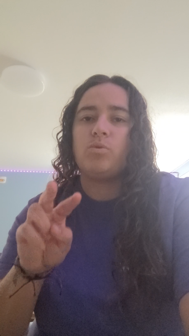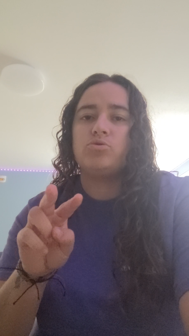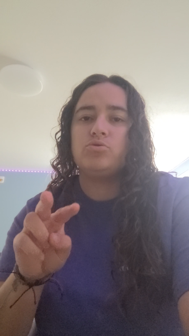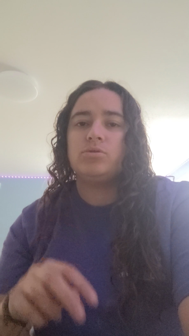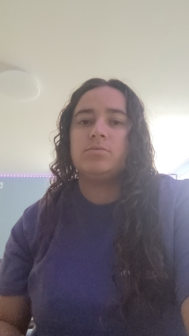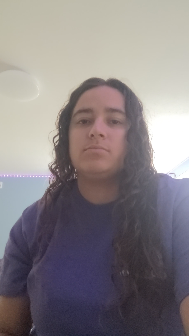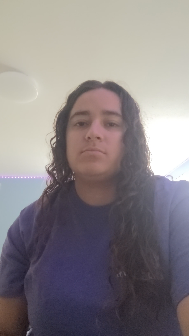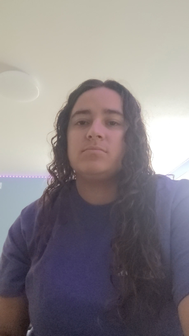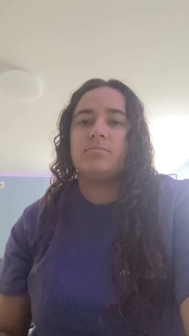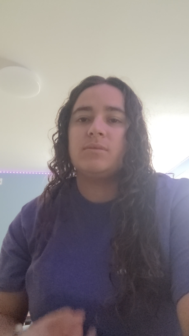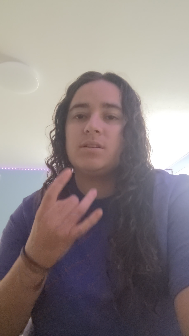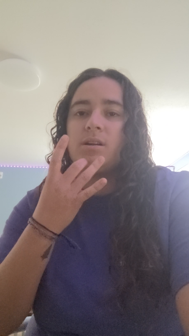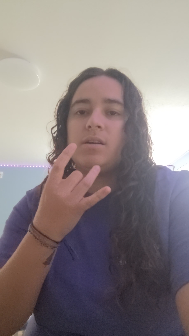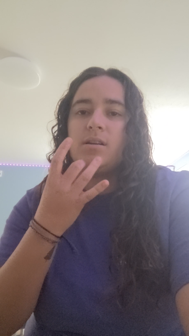light bulb